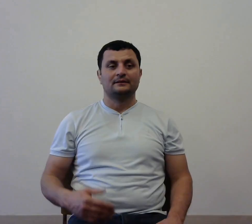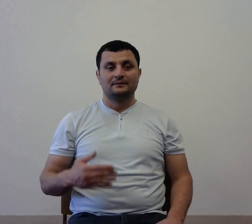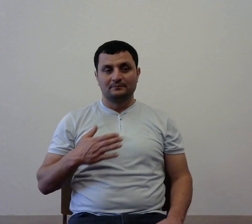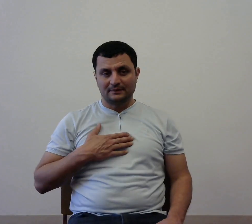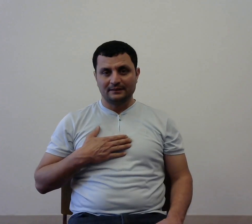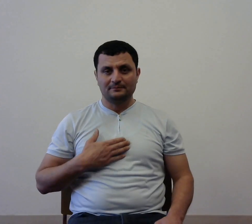mən